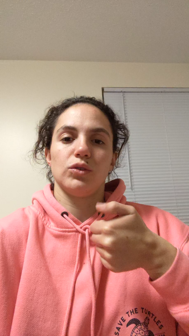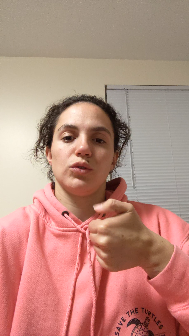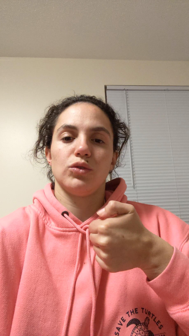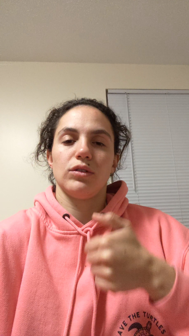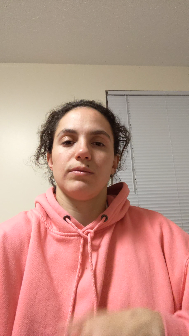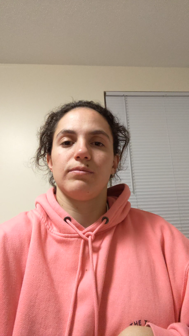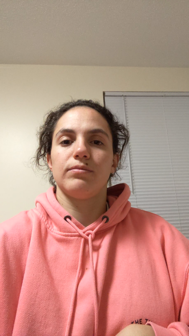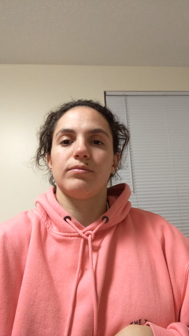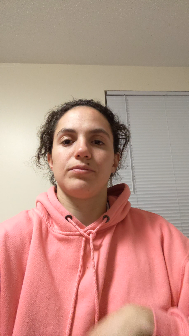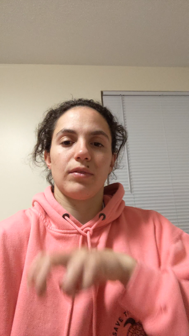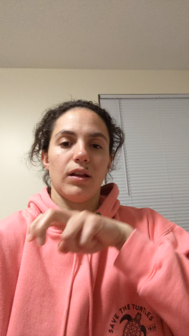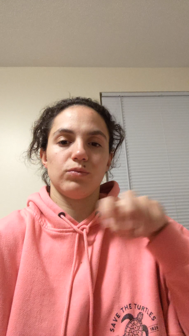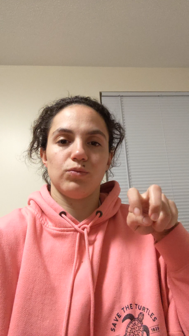couch